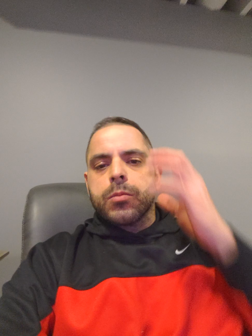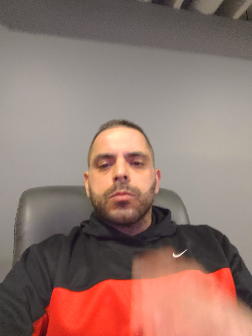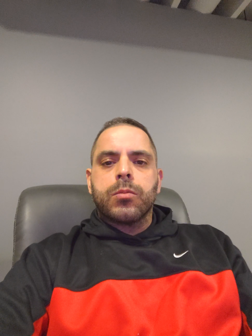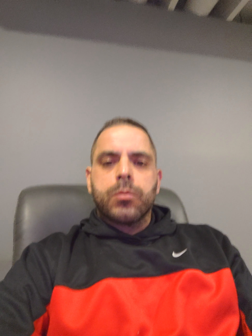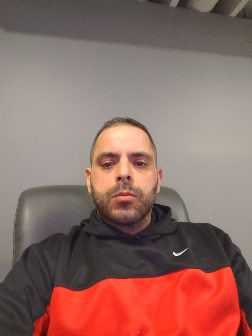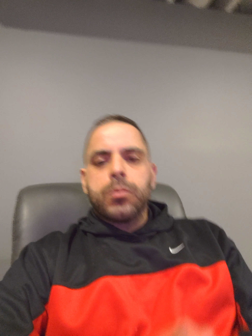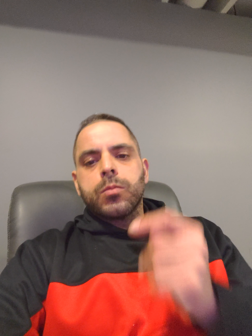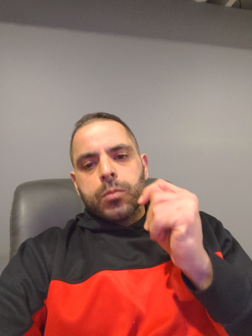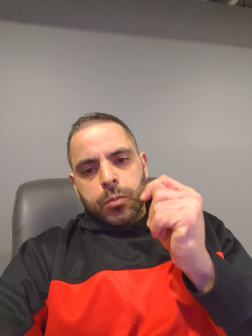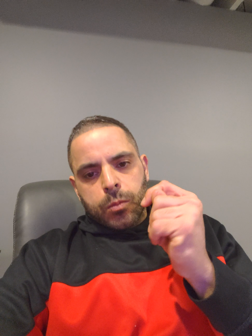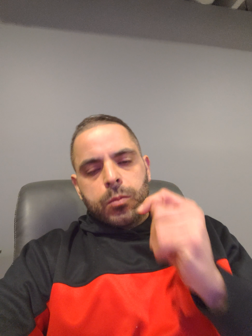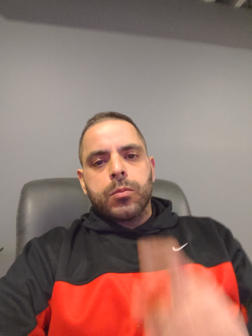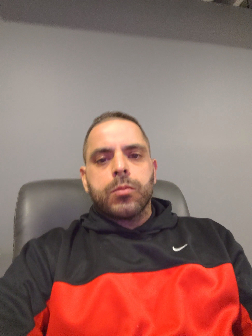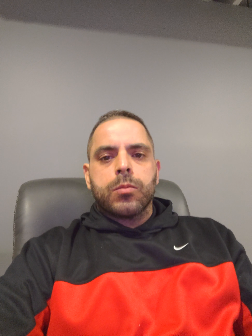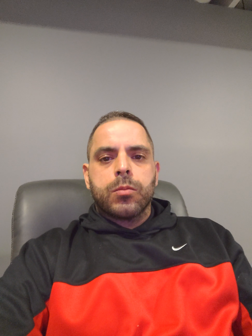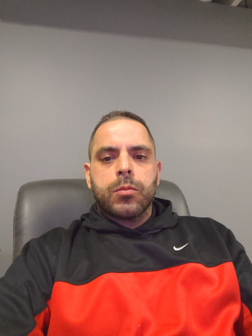toy